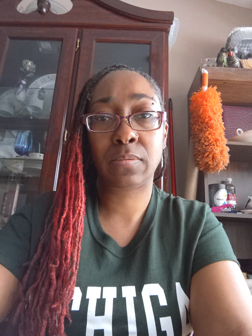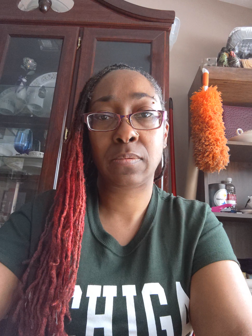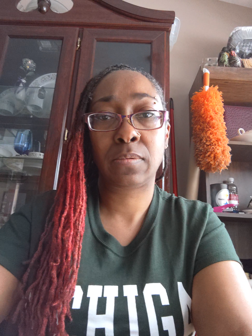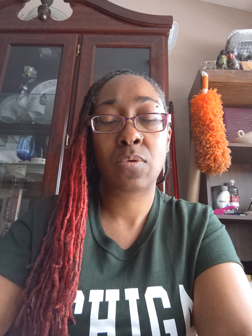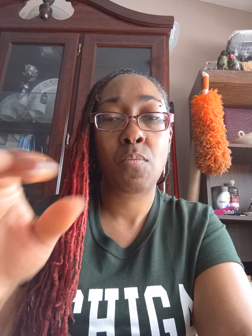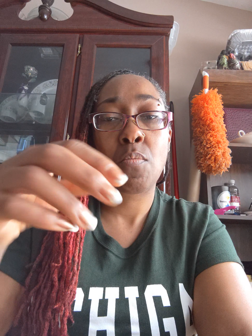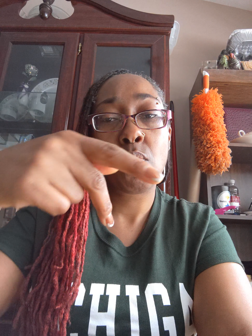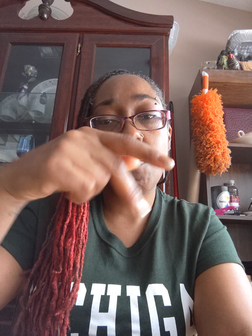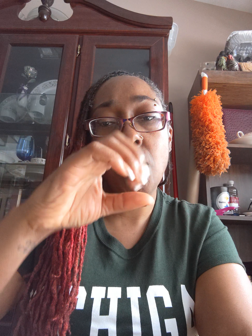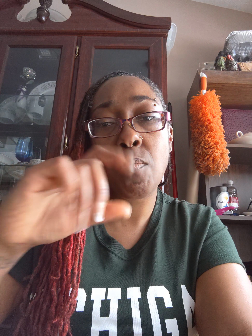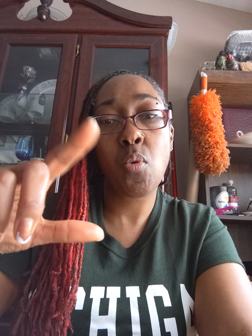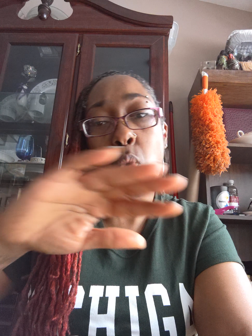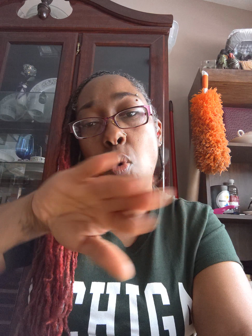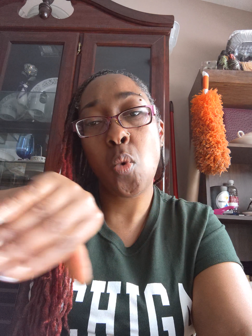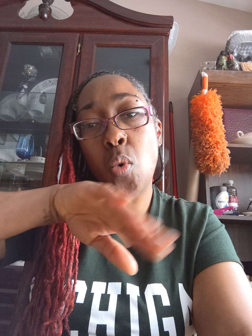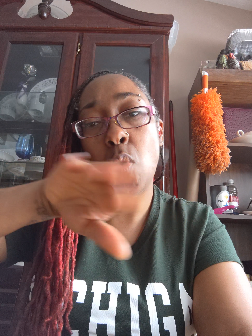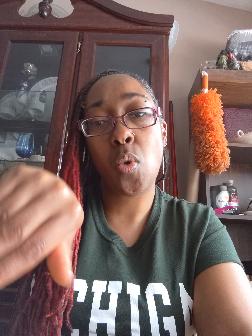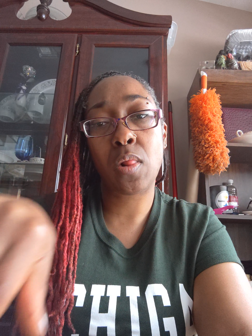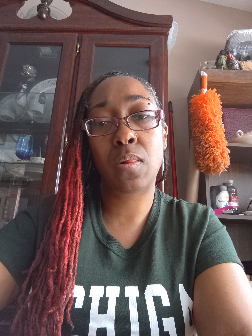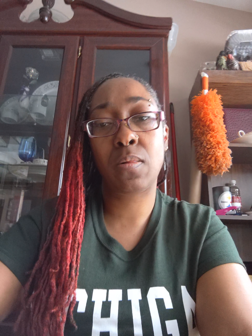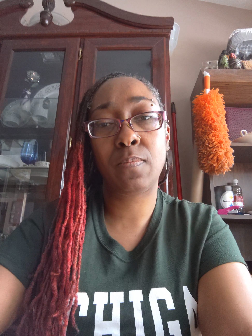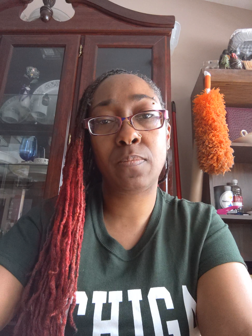pool